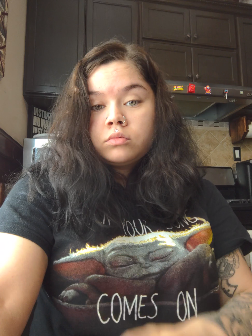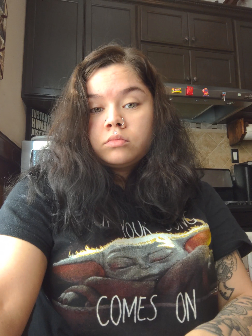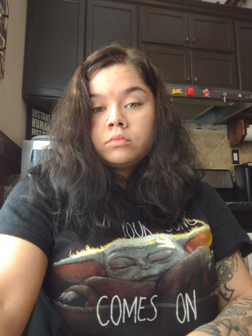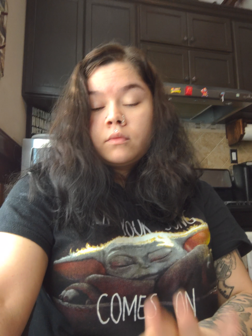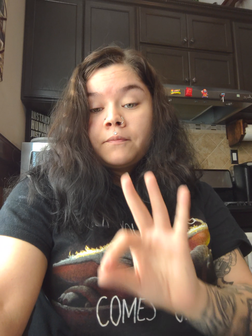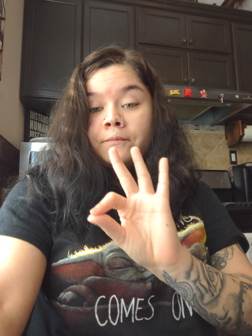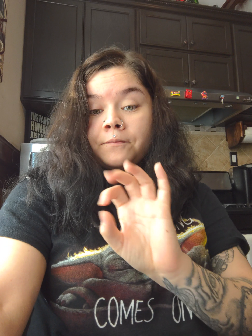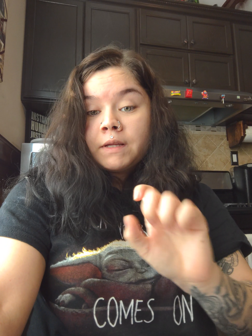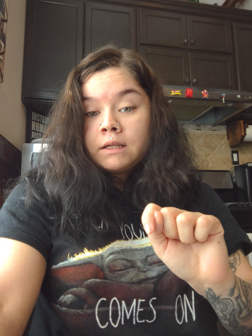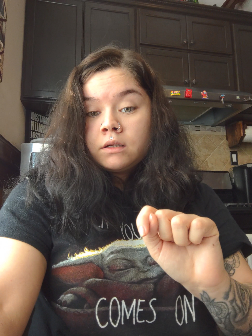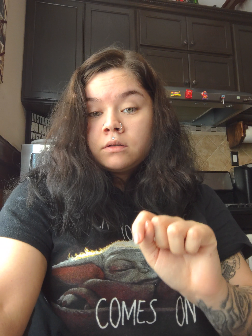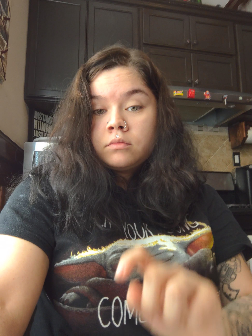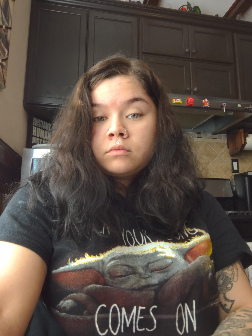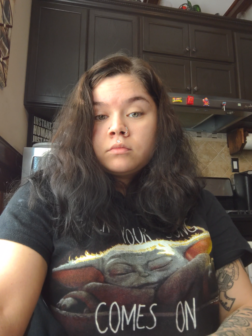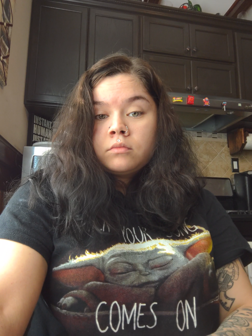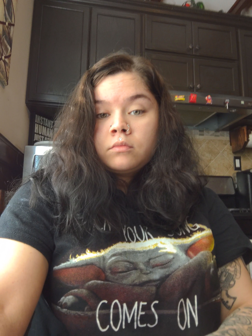feet